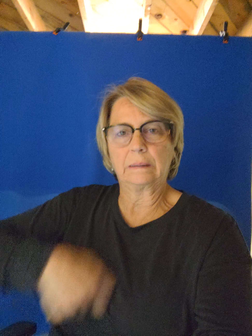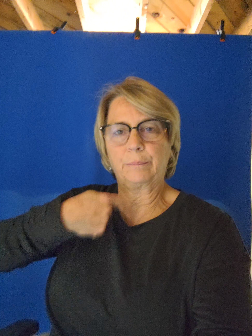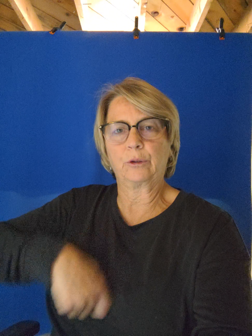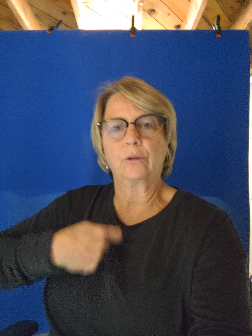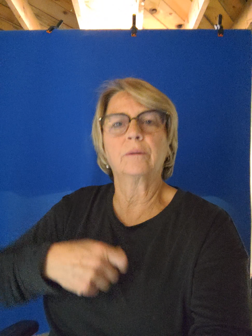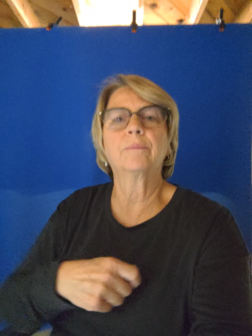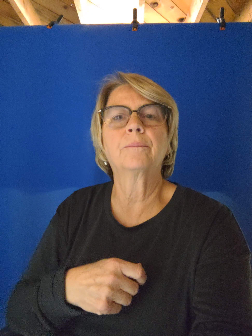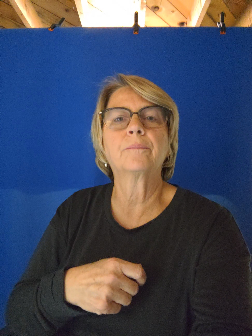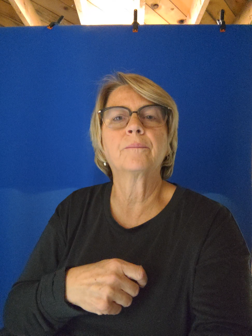zipper